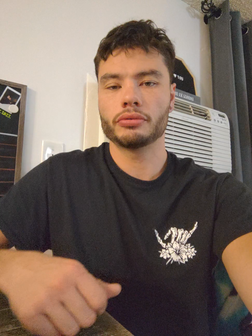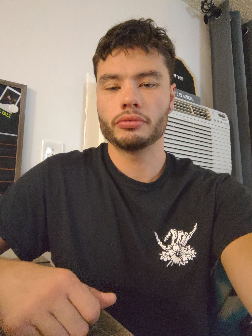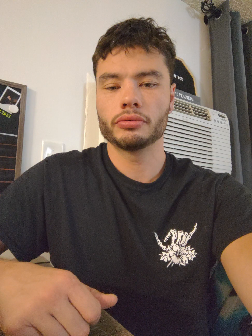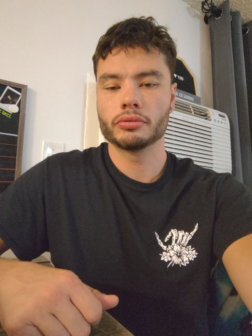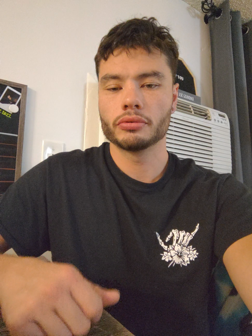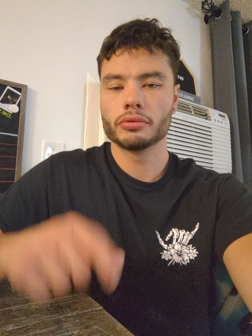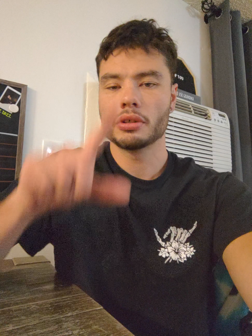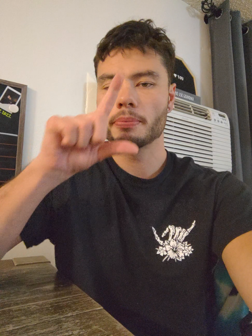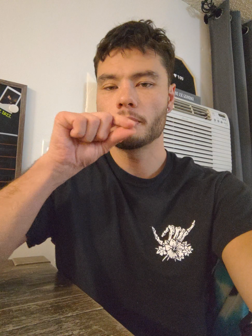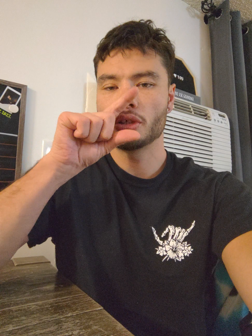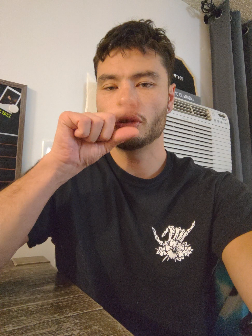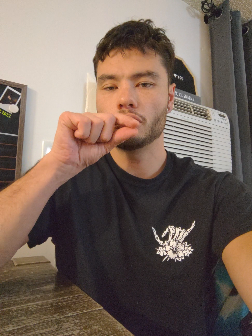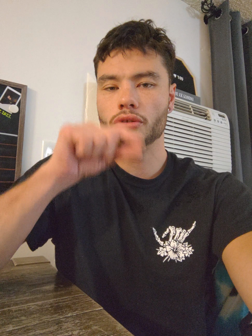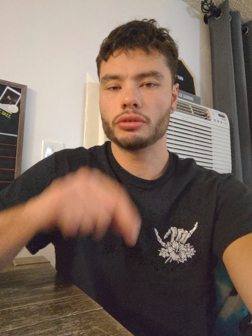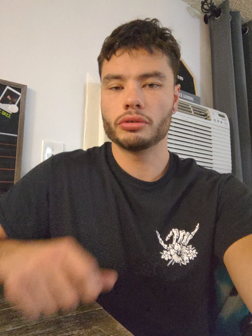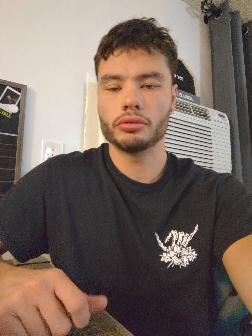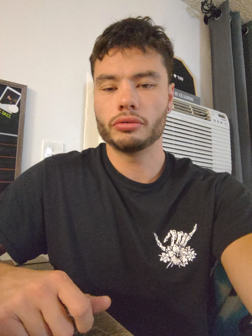bird